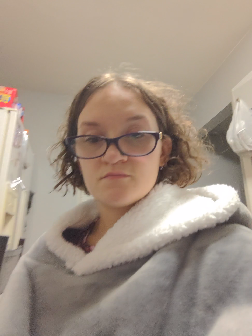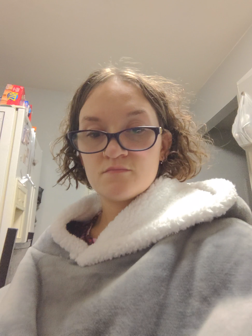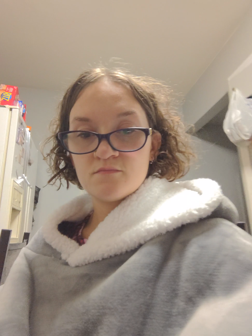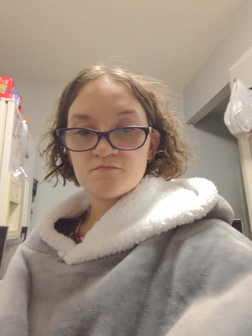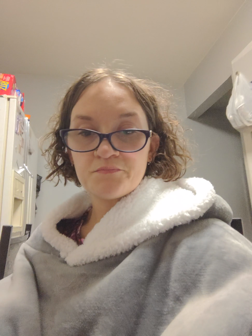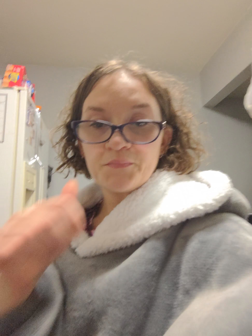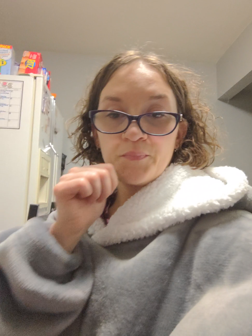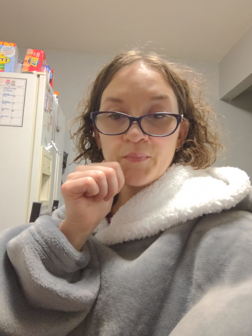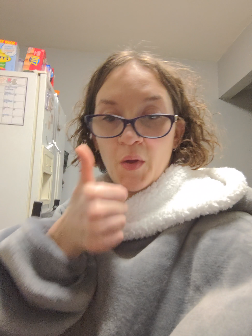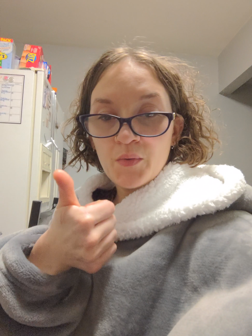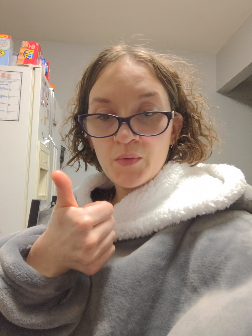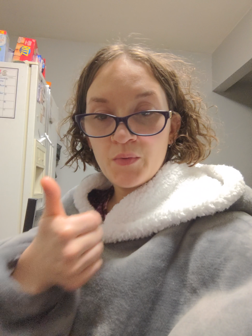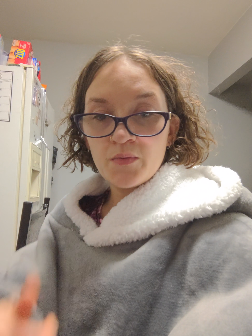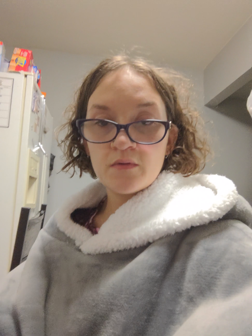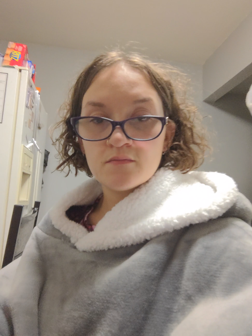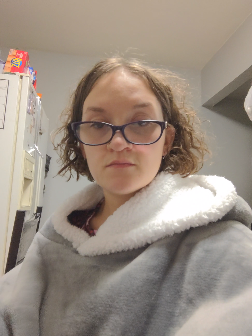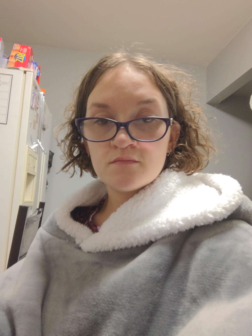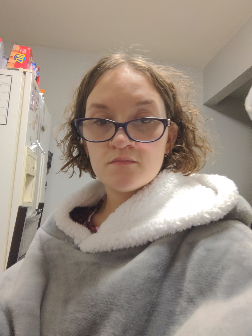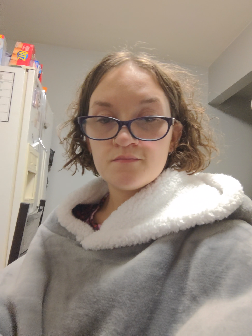tomorrow